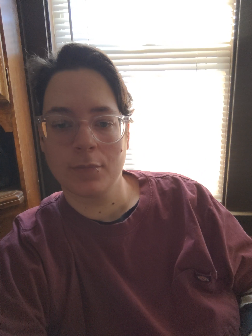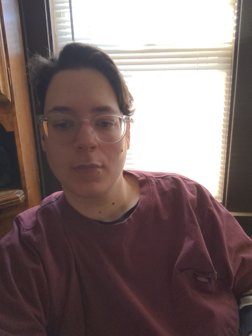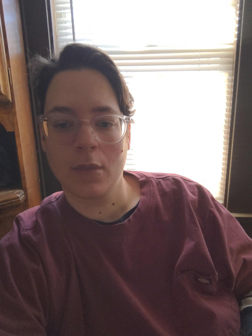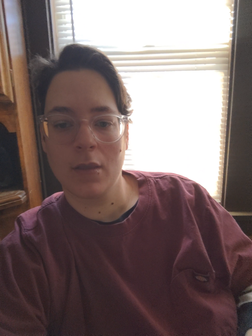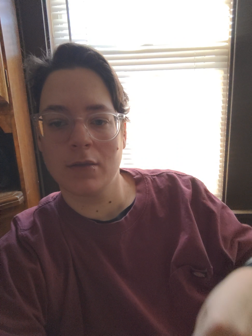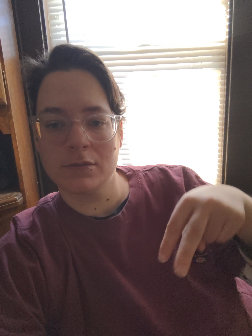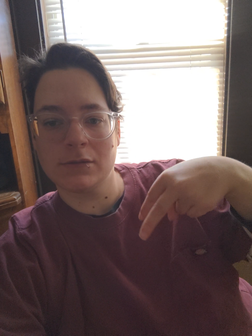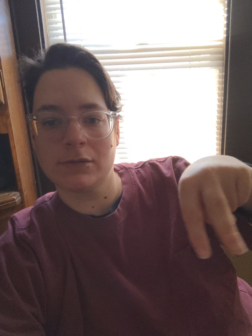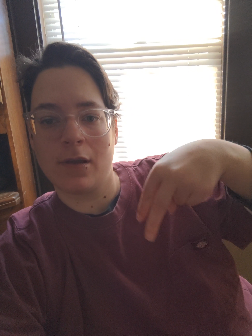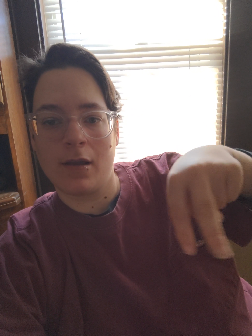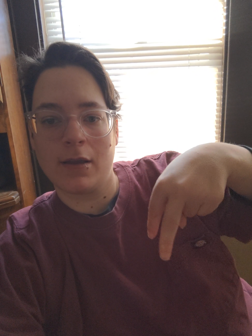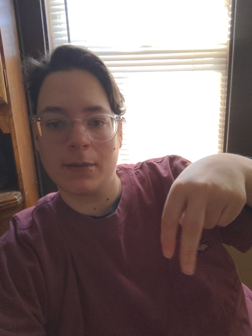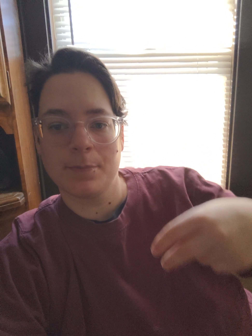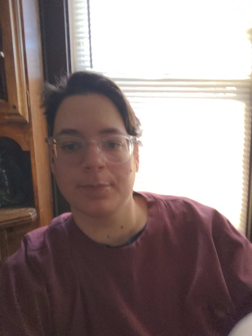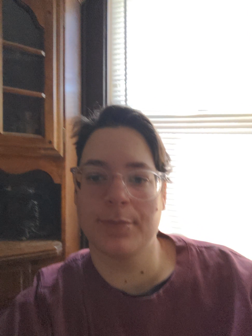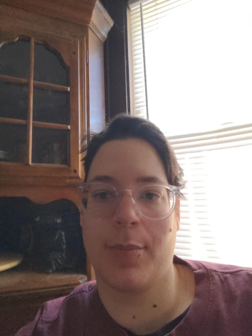dance